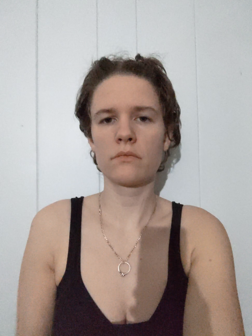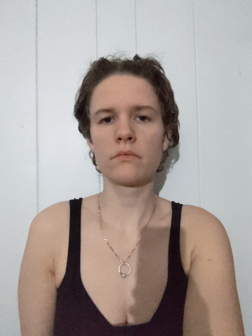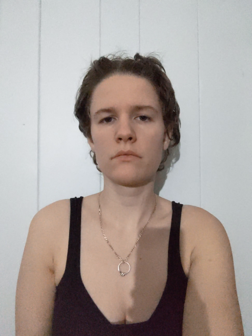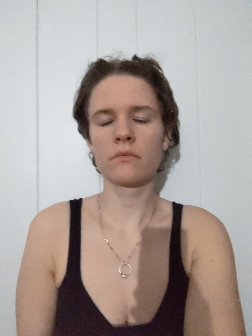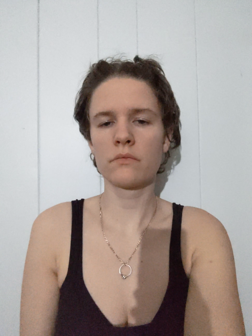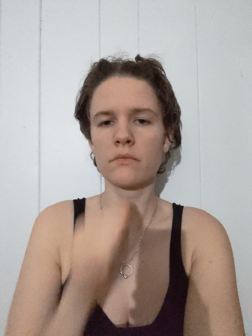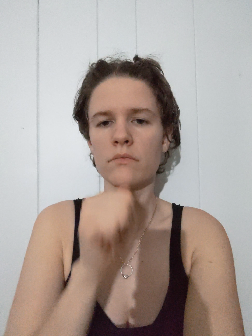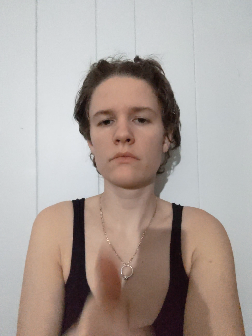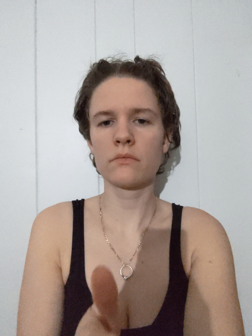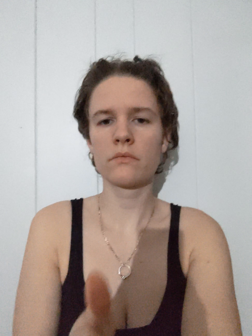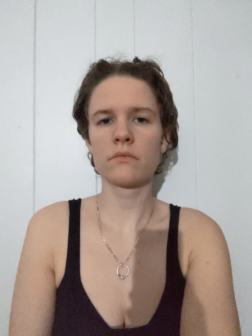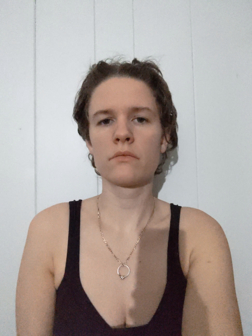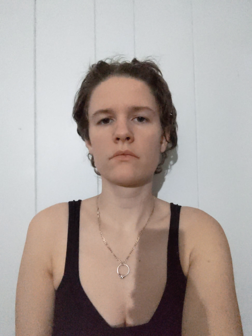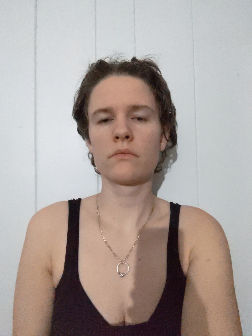not